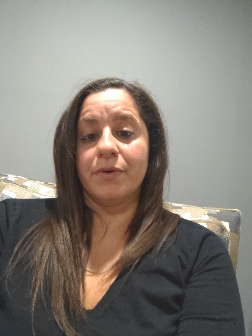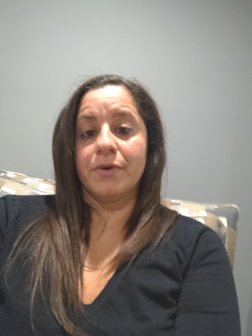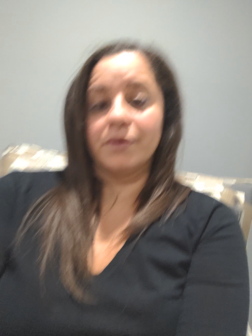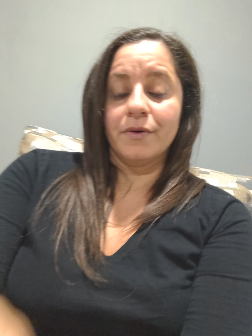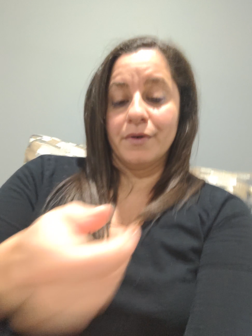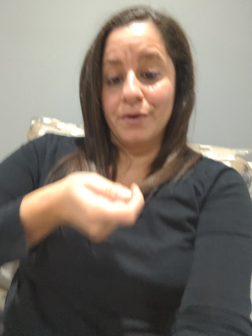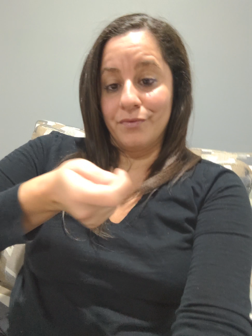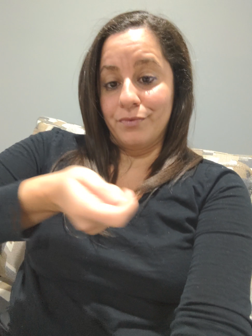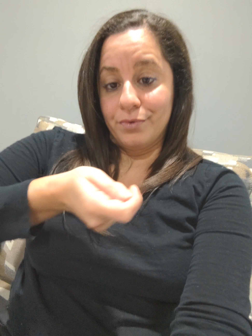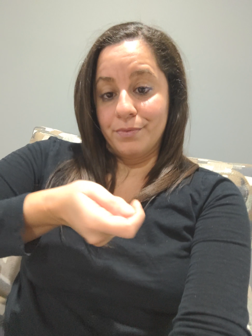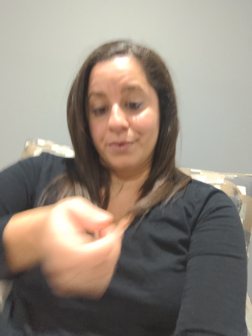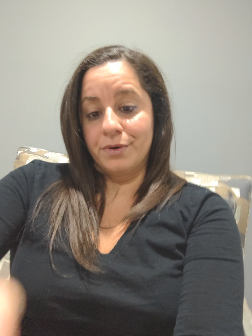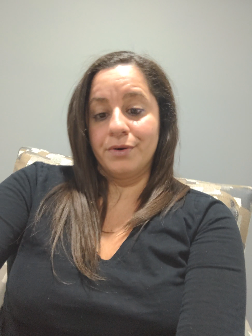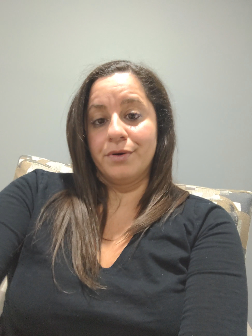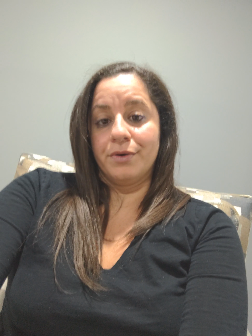vacuum